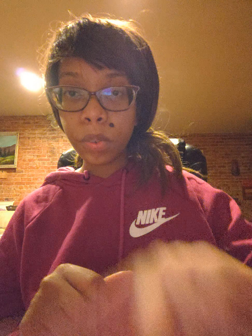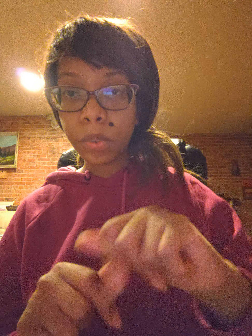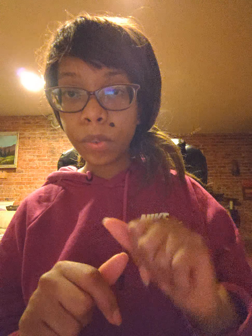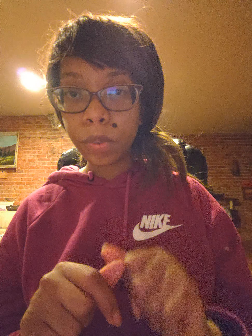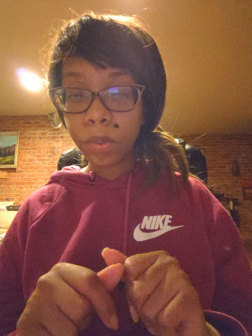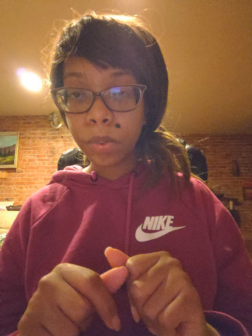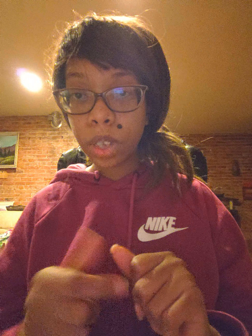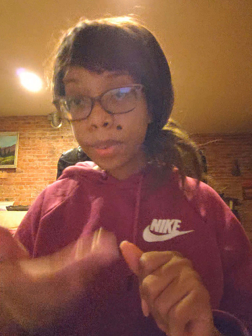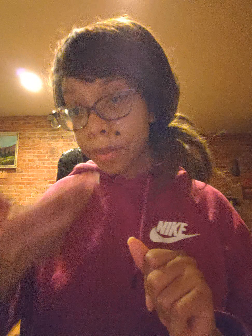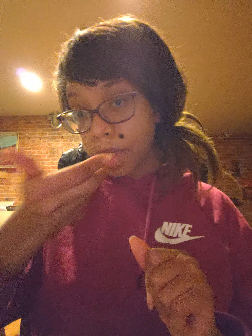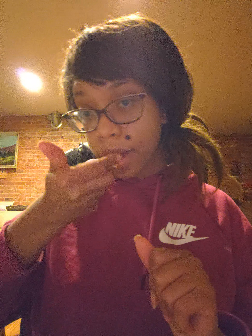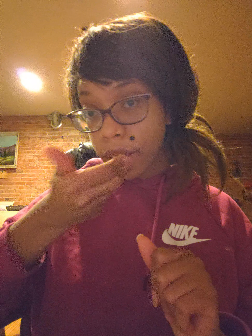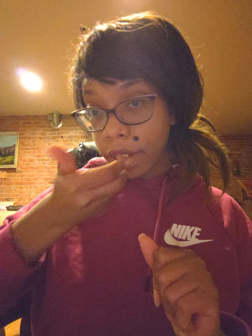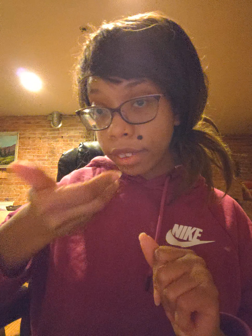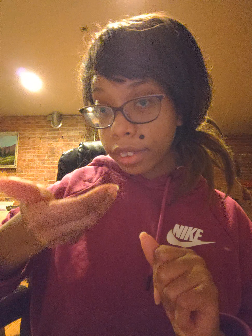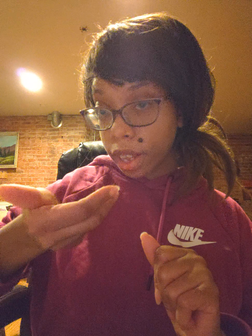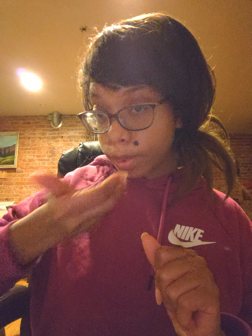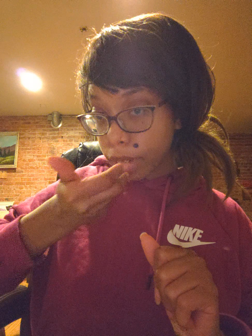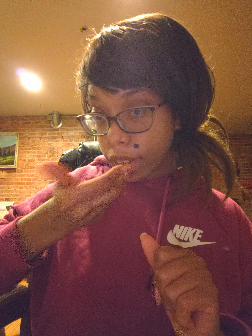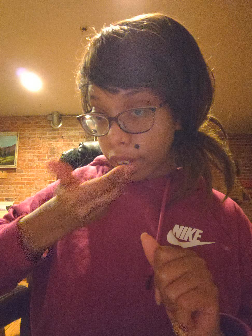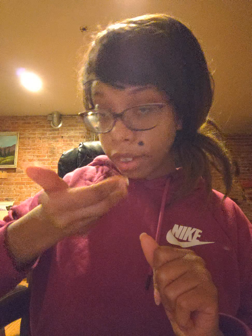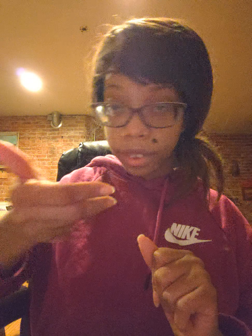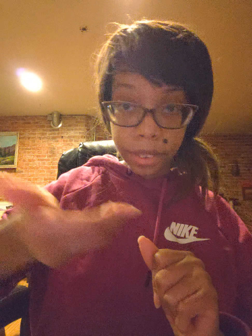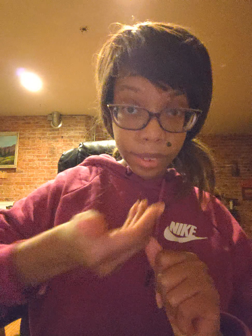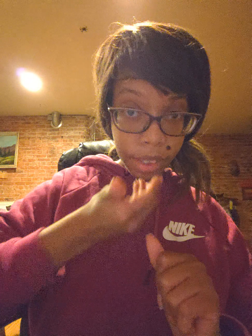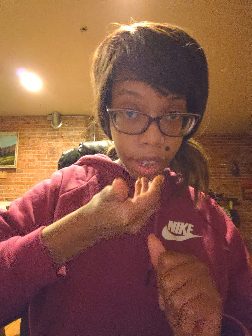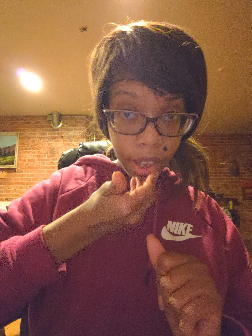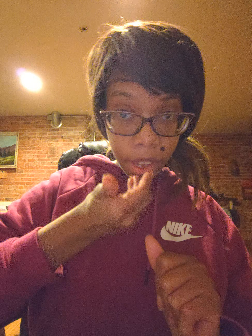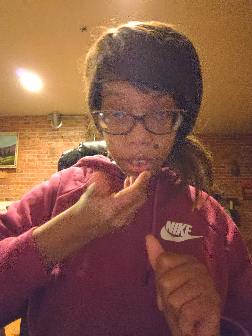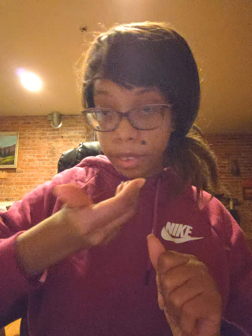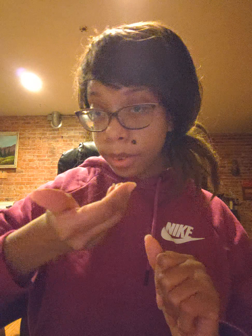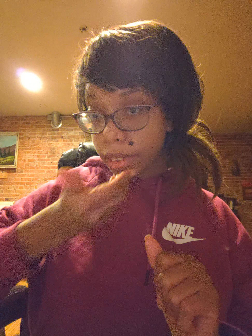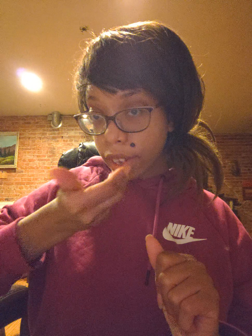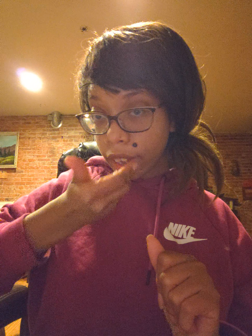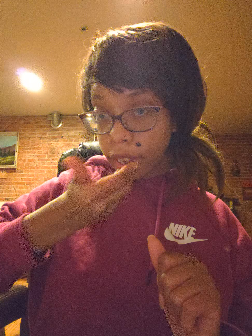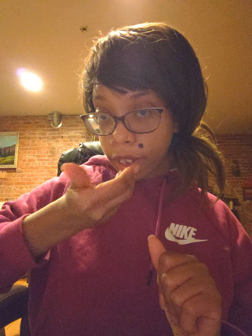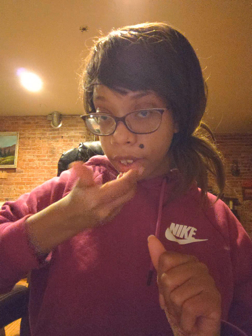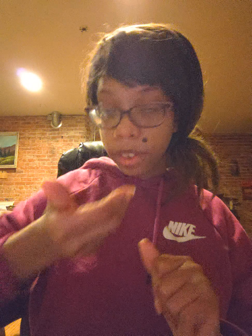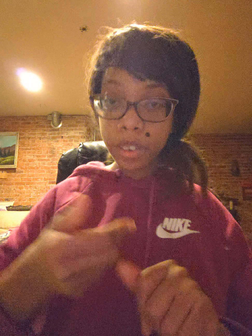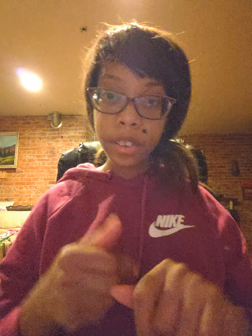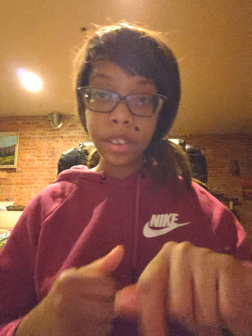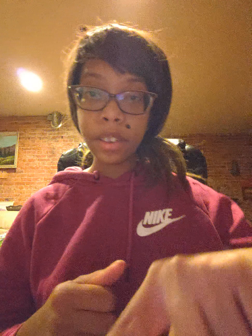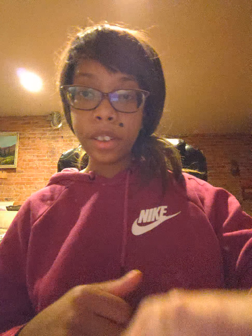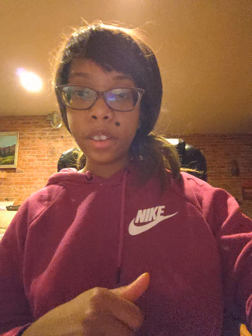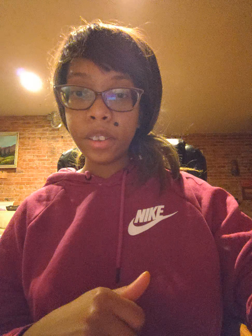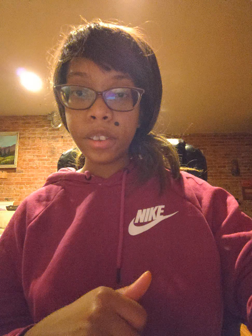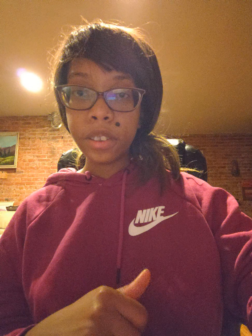pizza